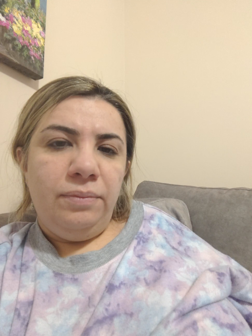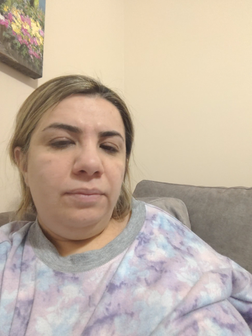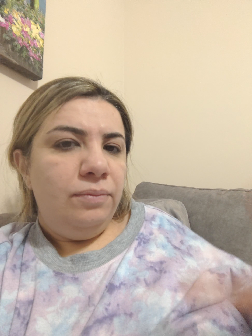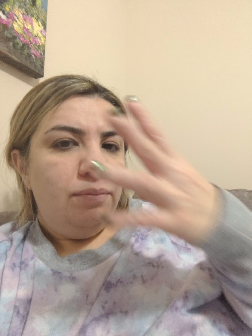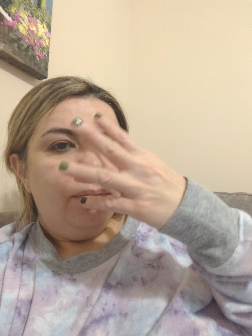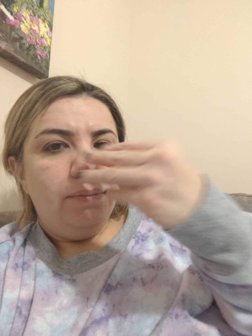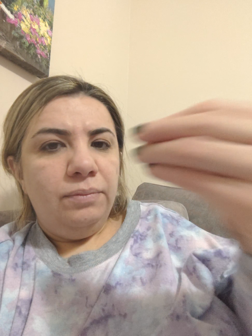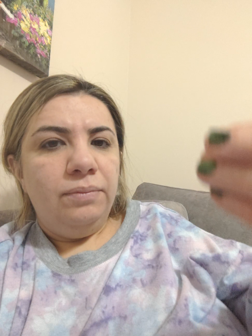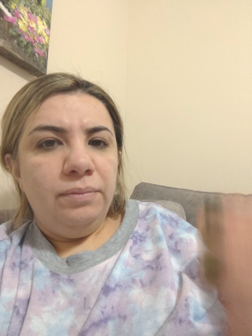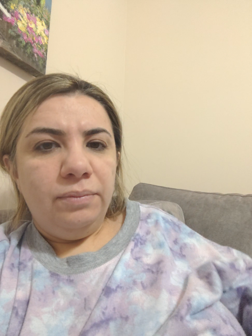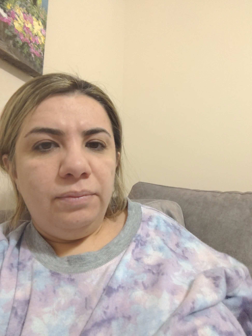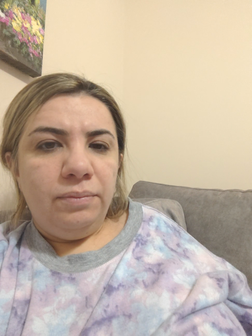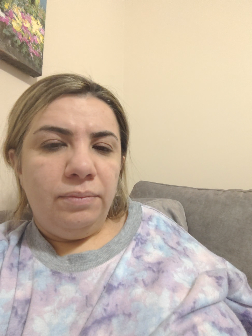wolf